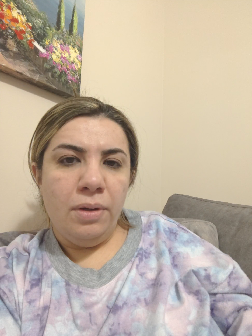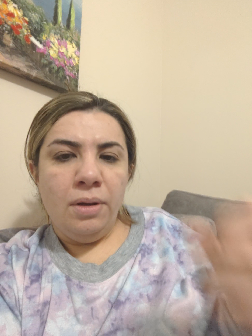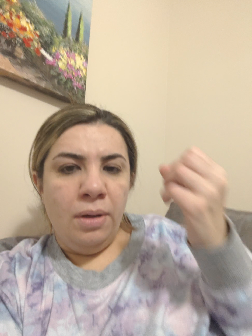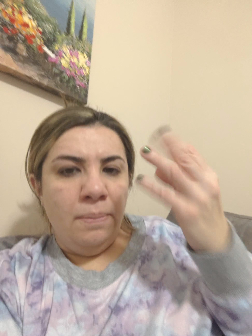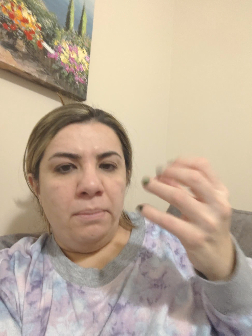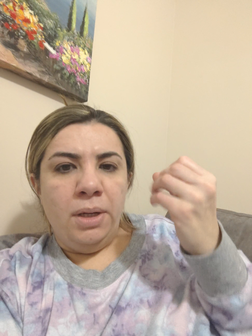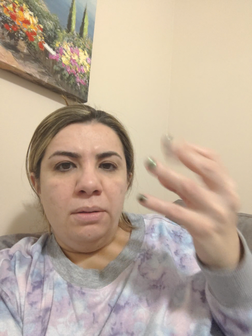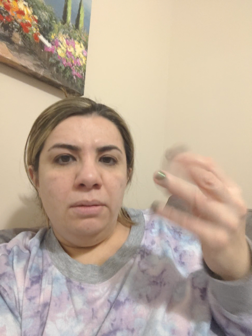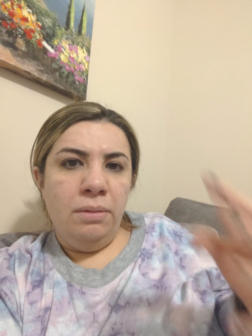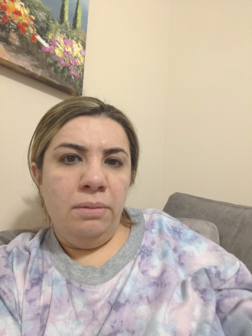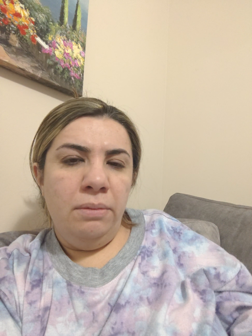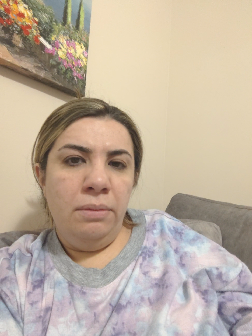many